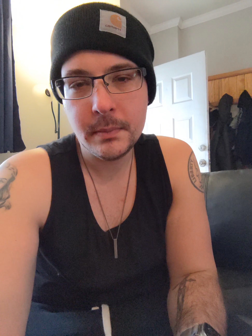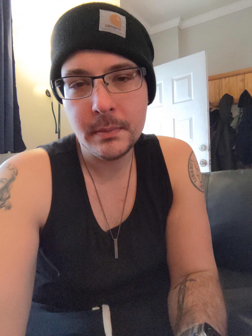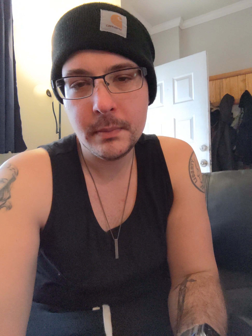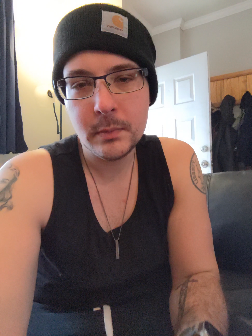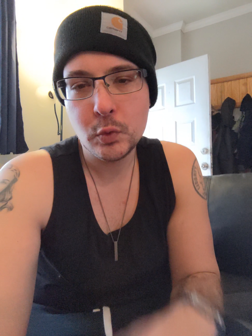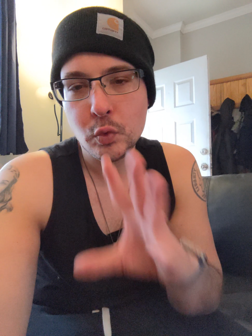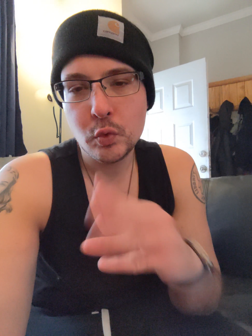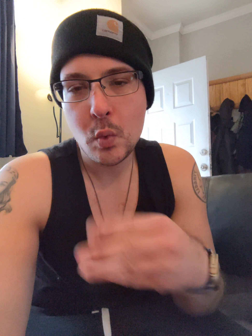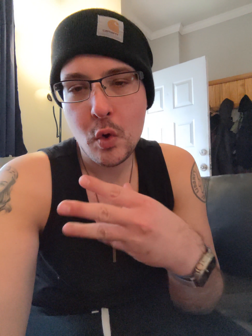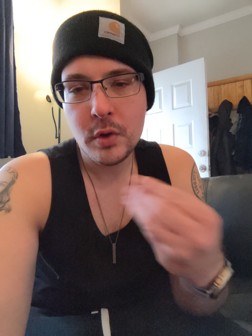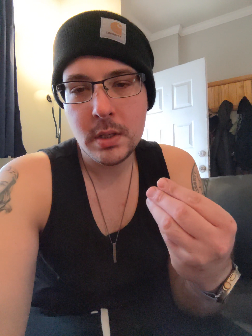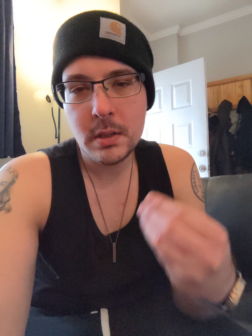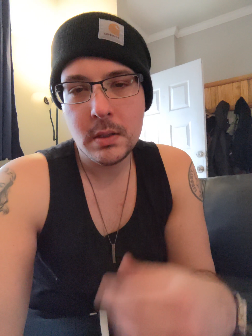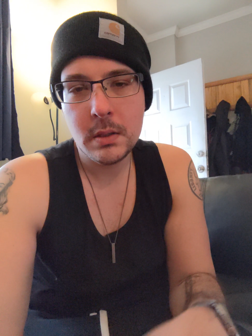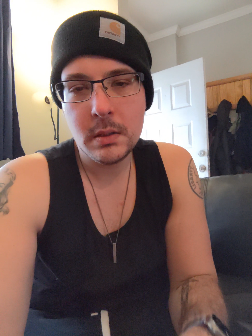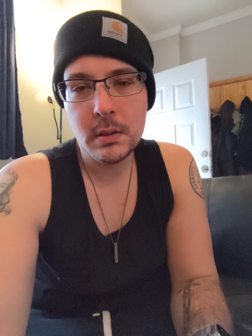story